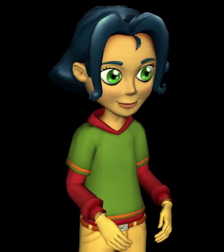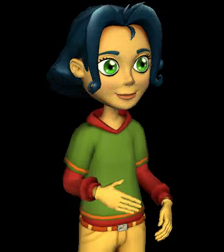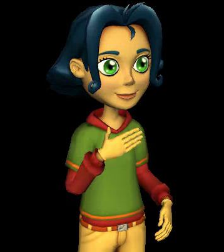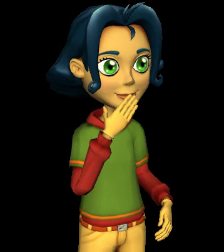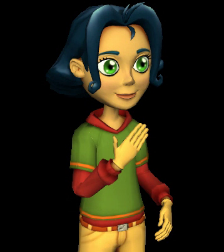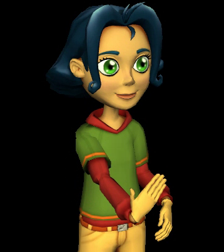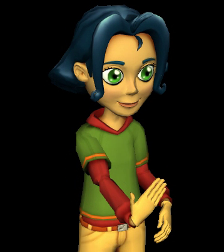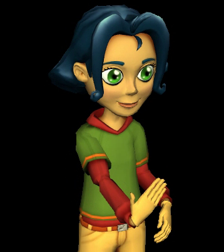يحيي